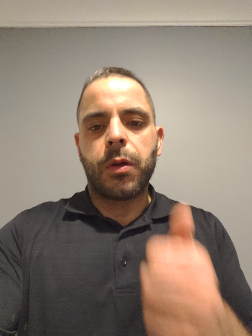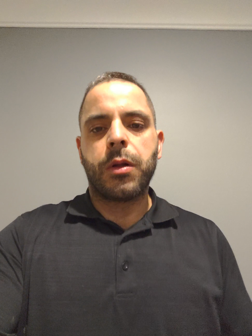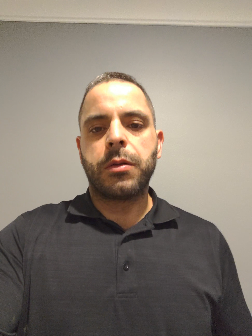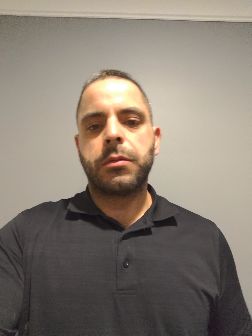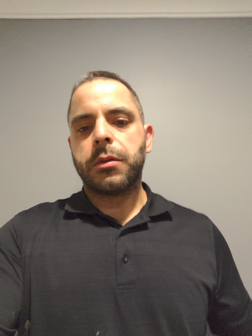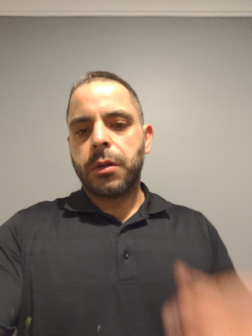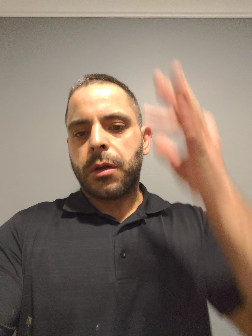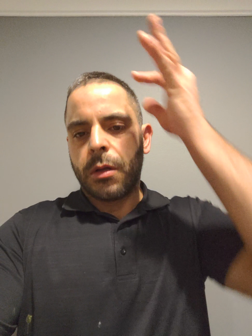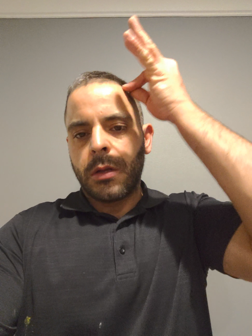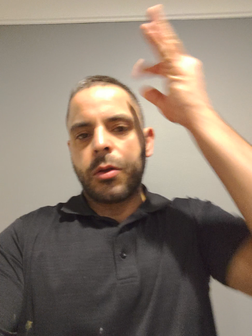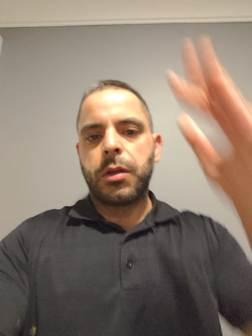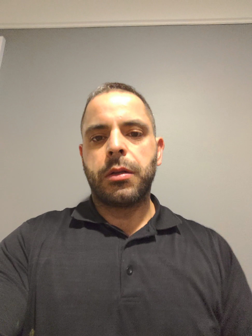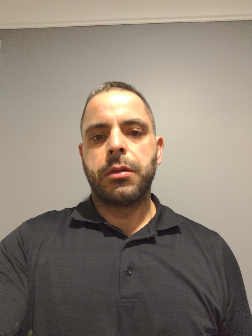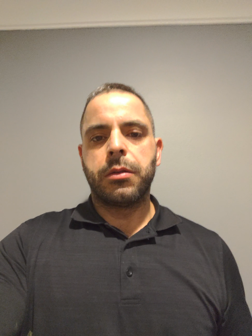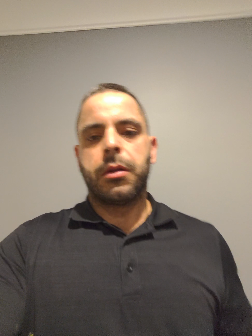hair